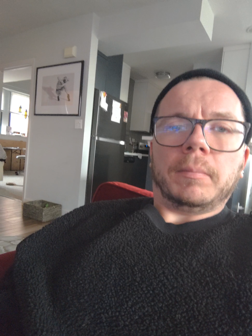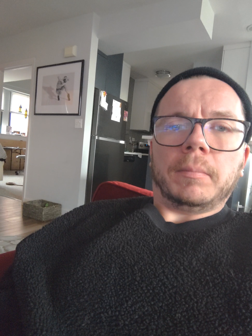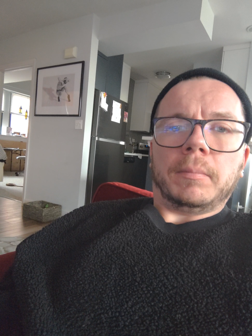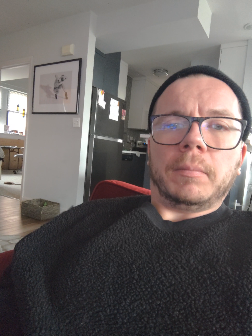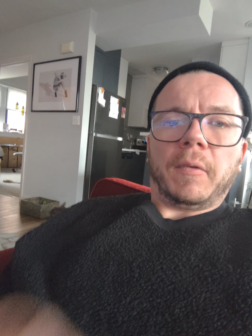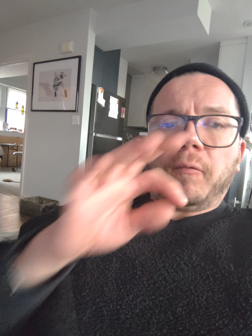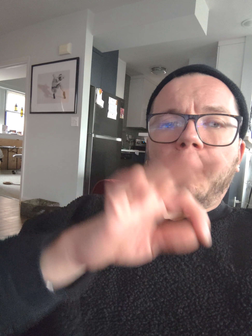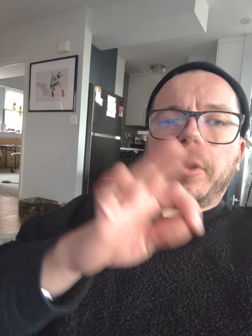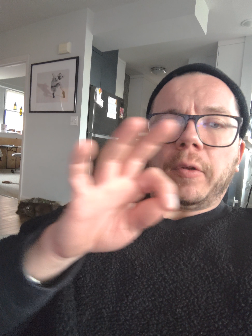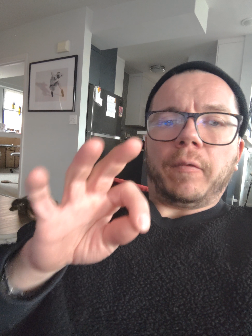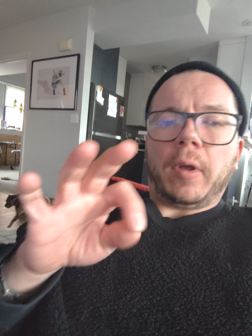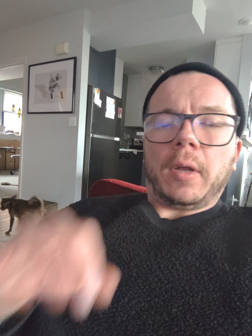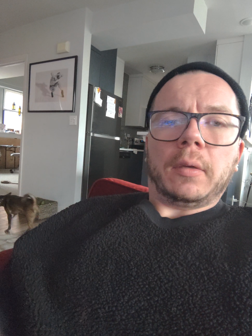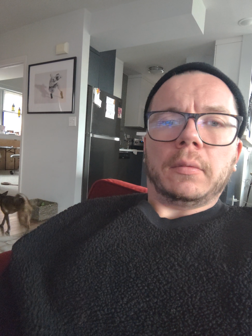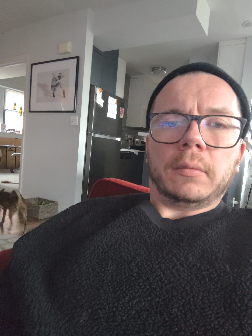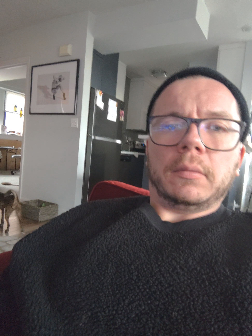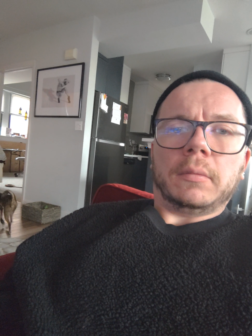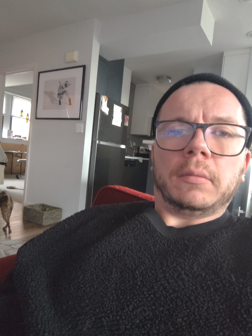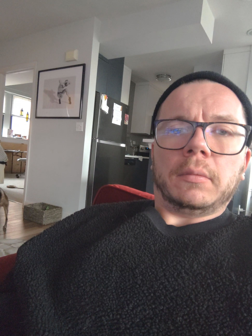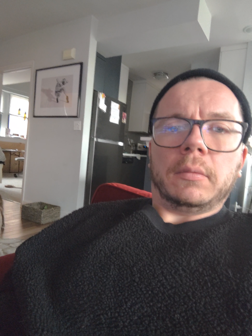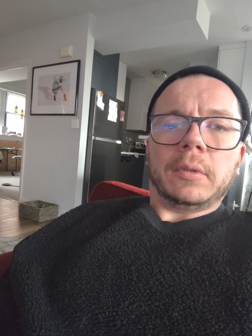french fries